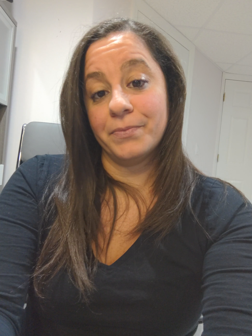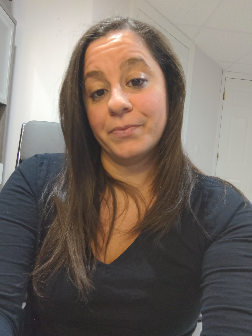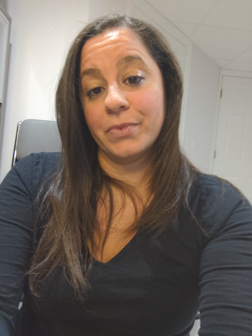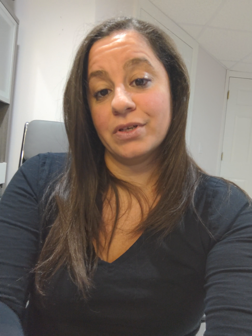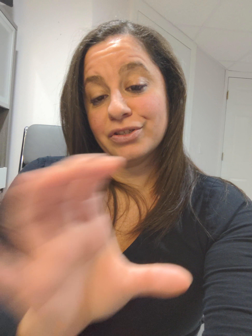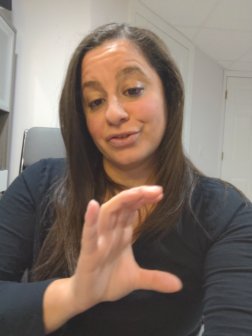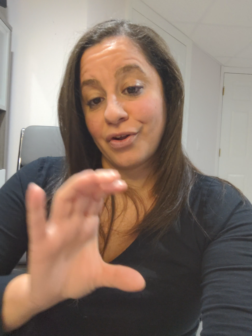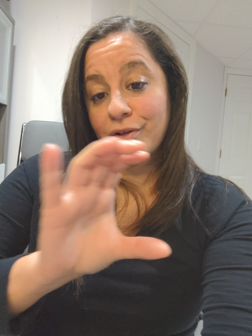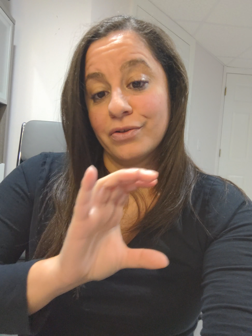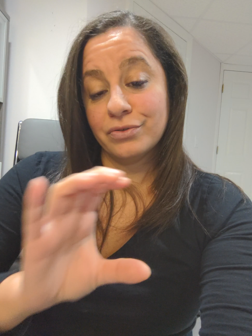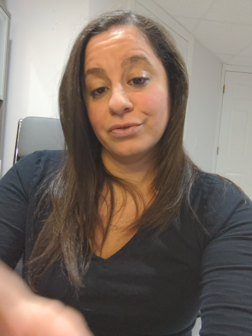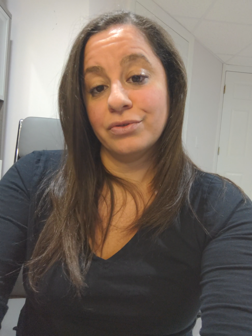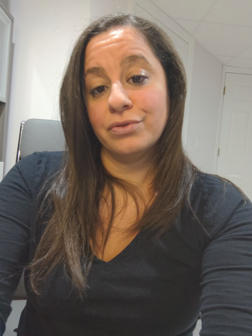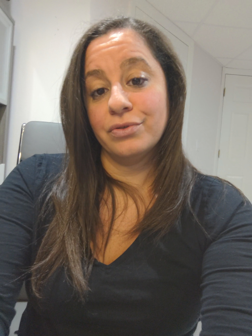chocolate